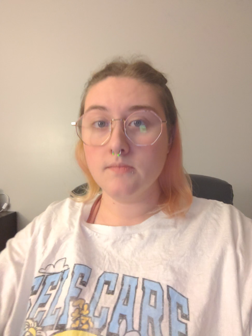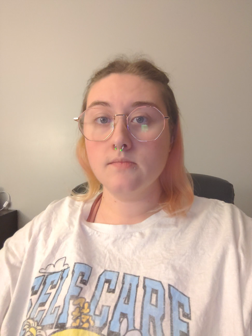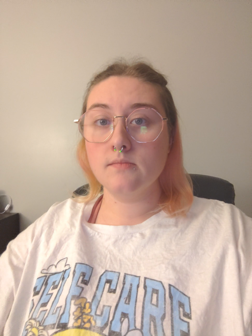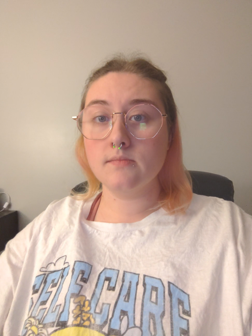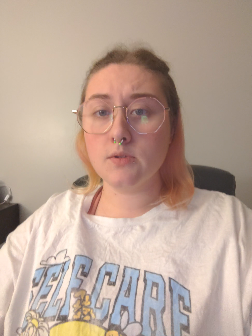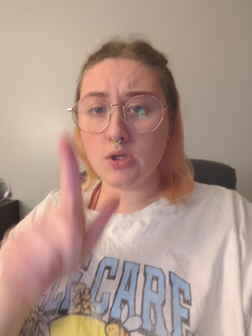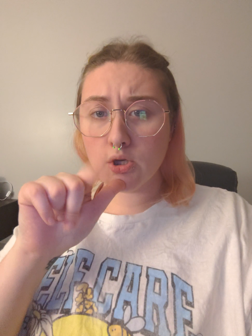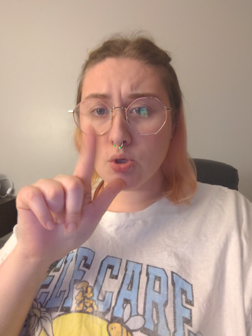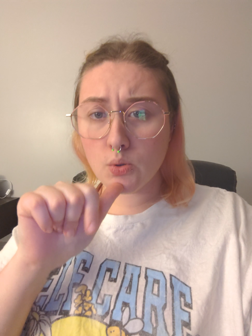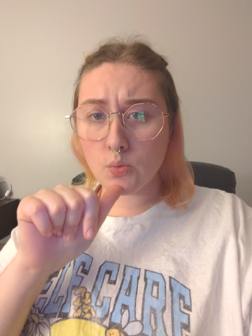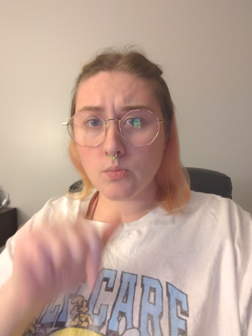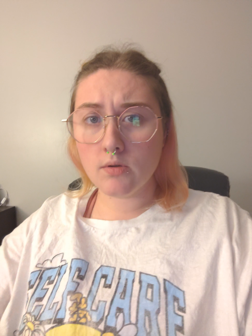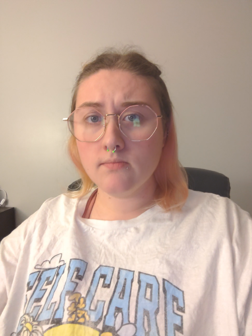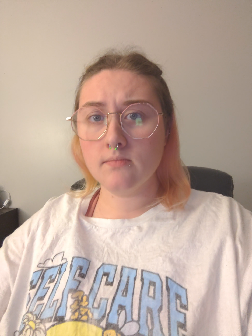who